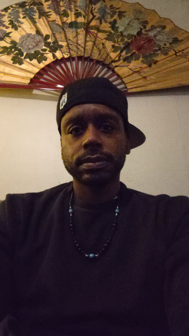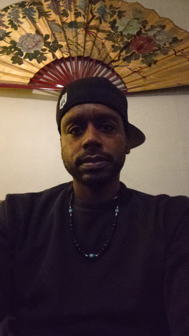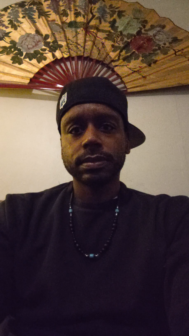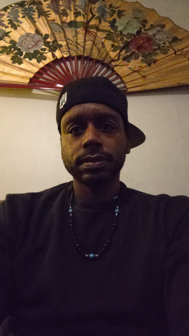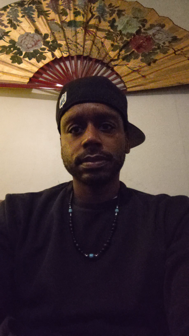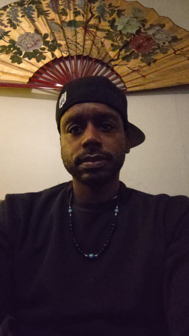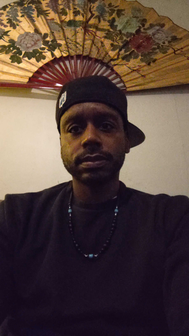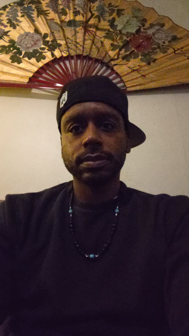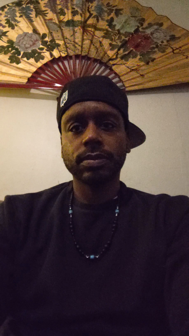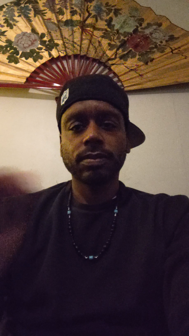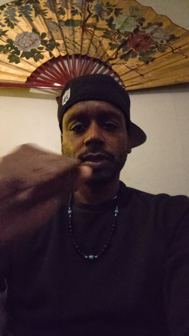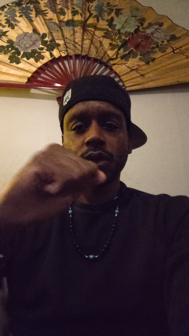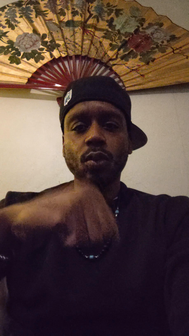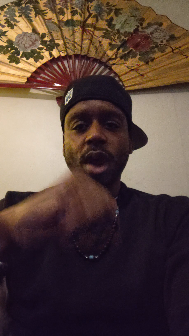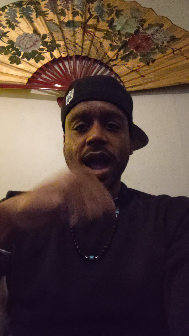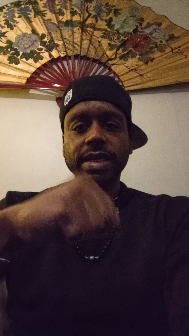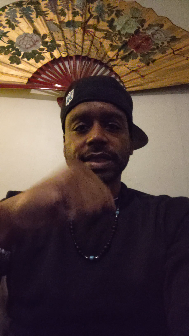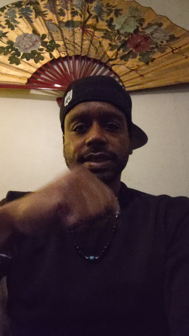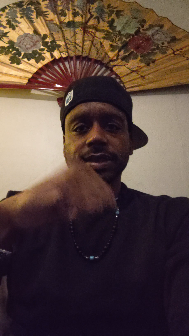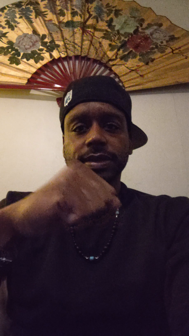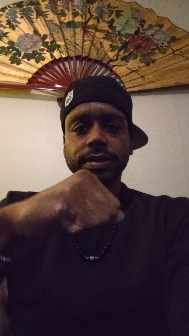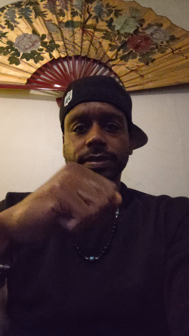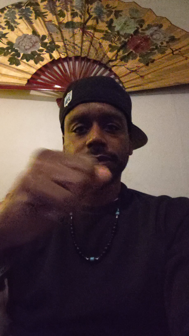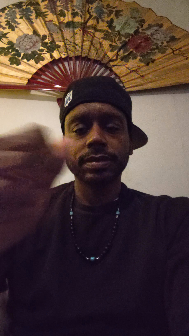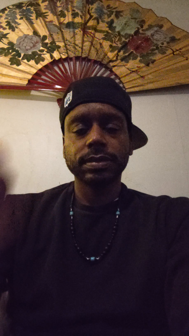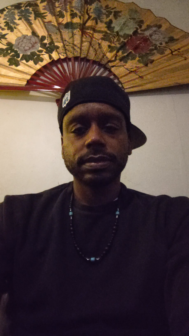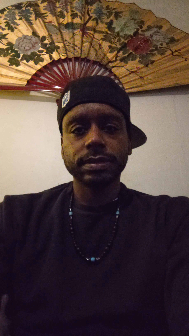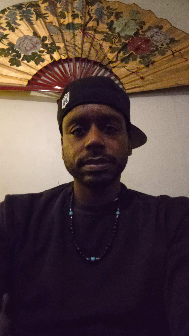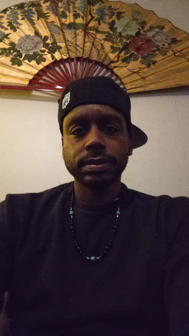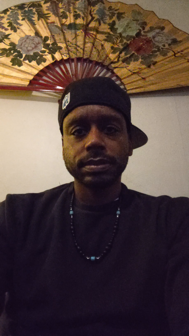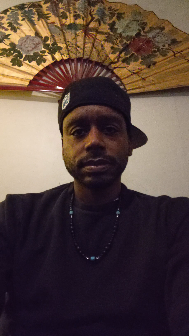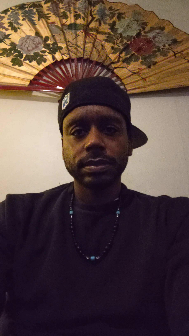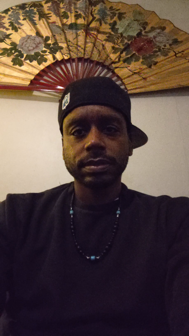rock